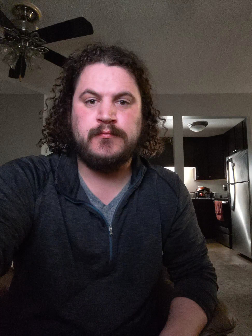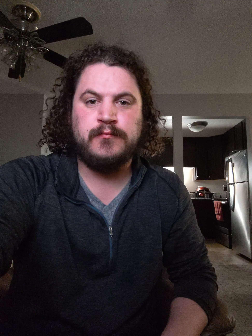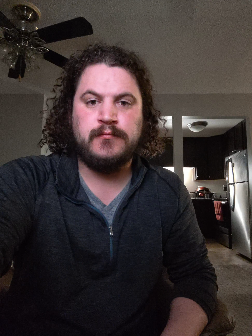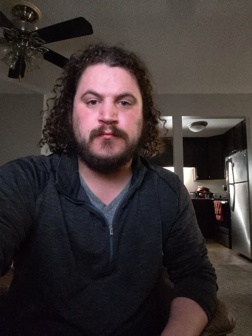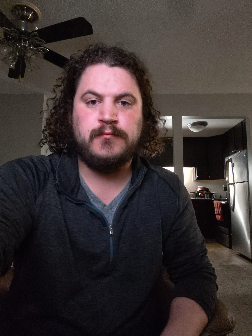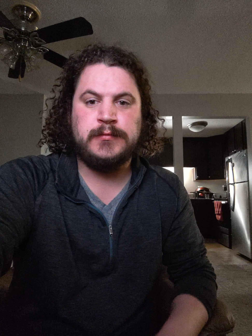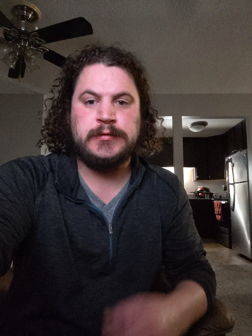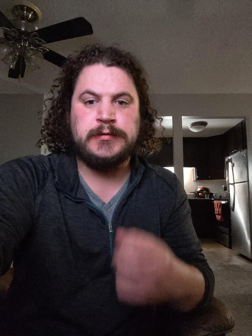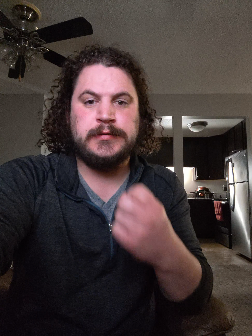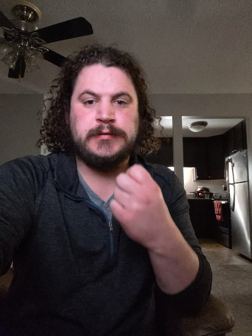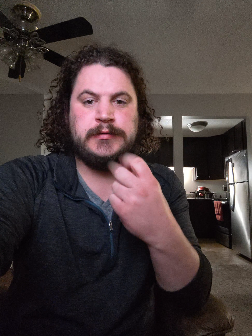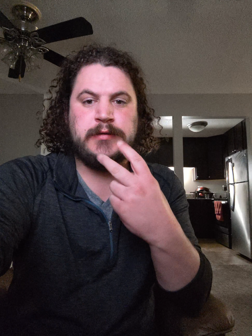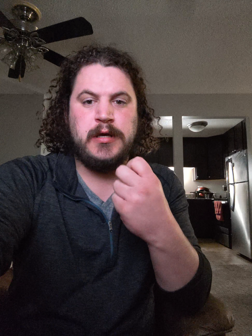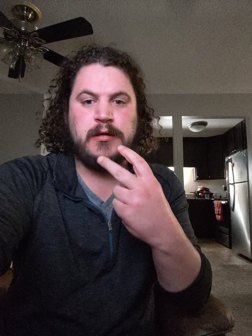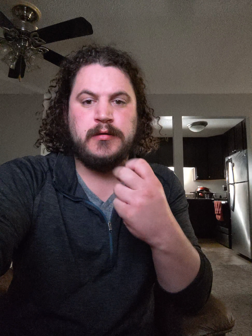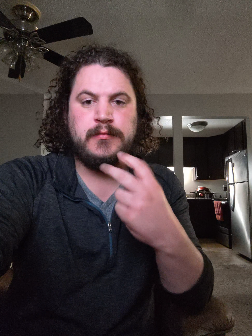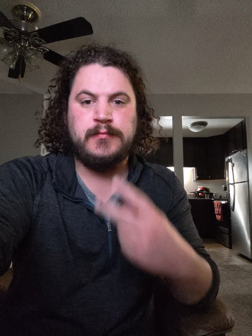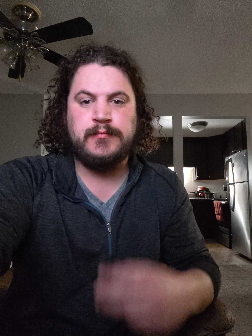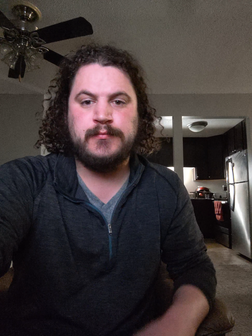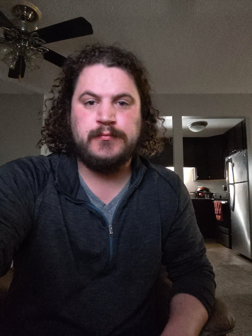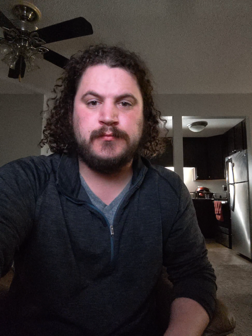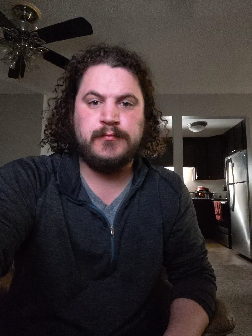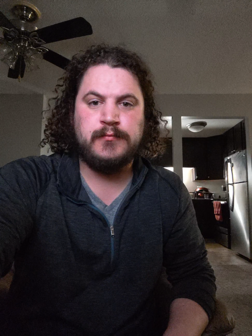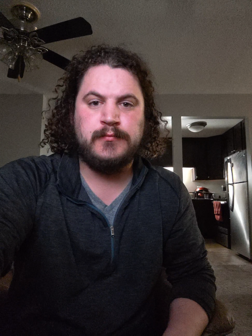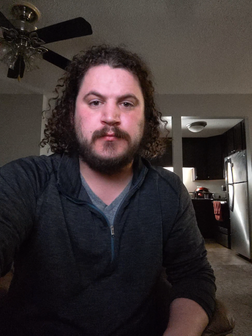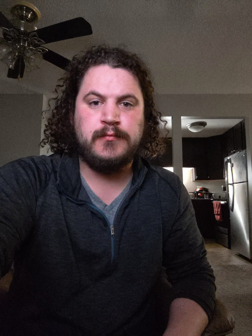snack